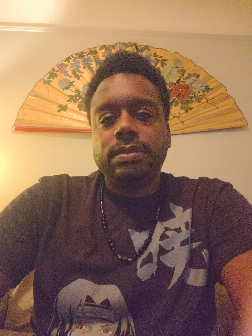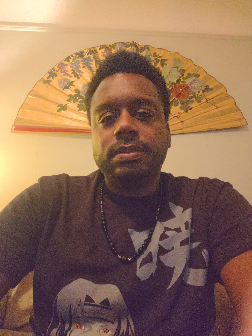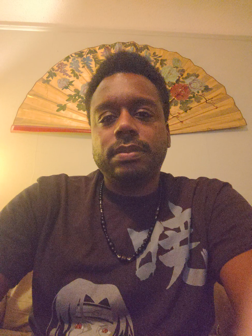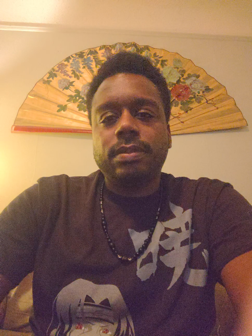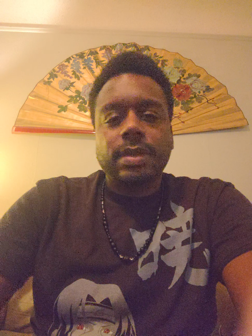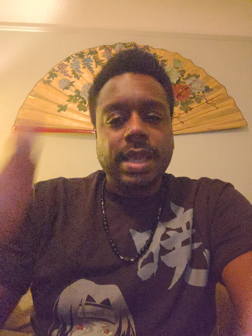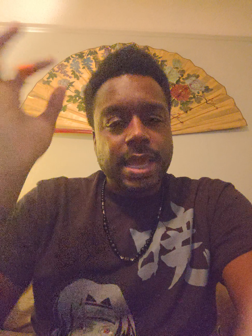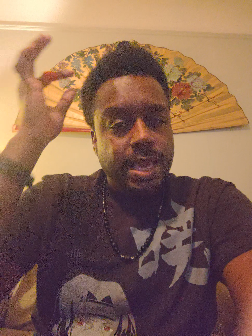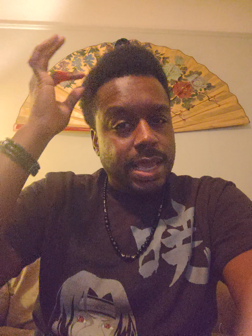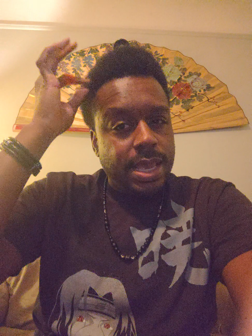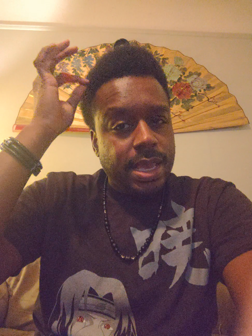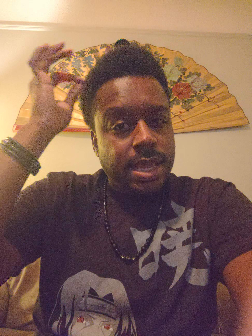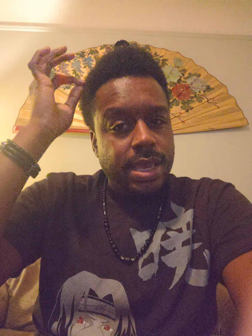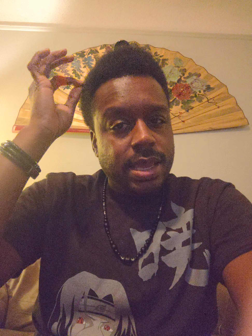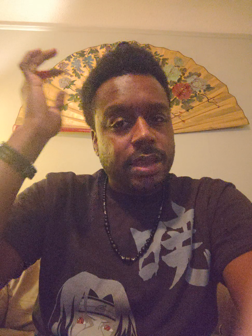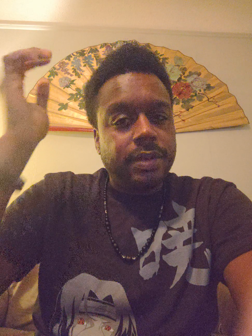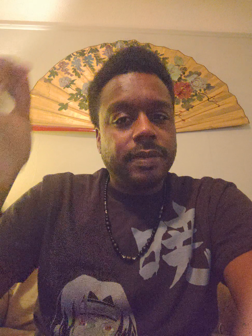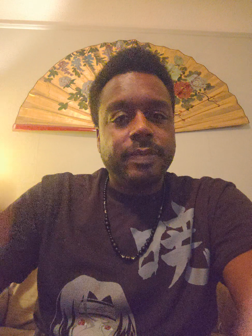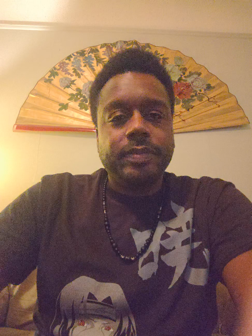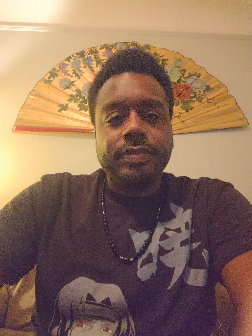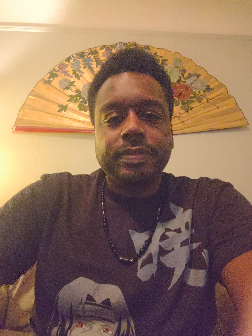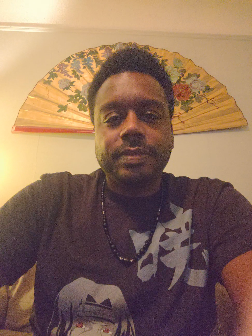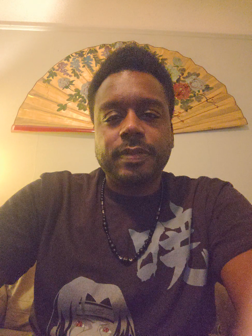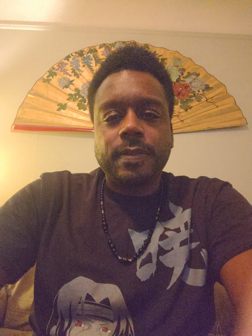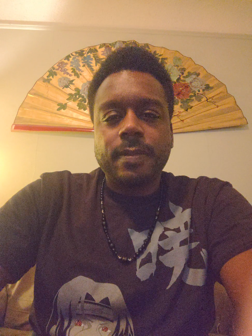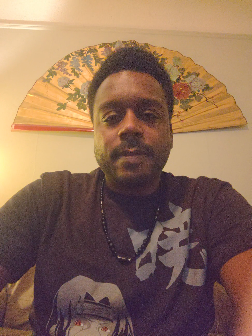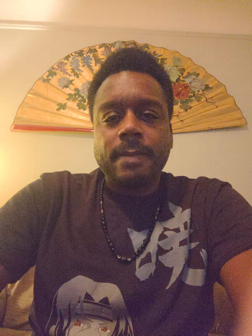hair